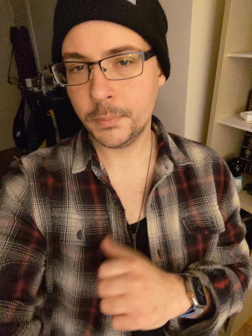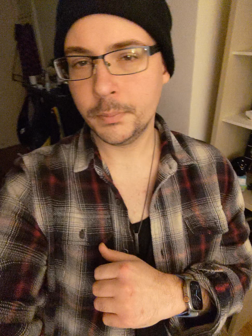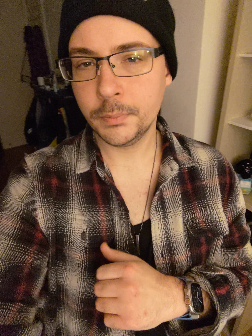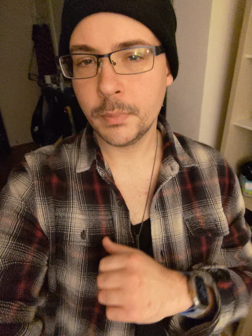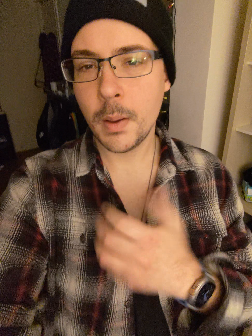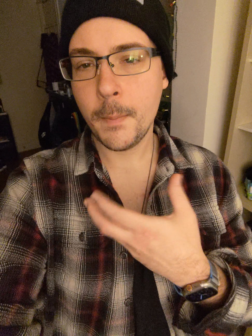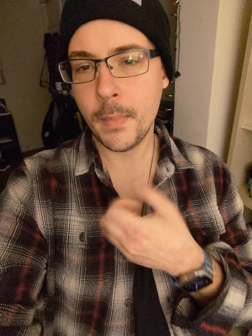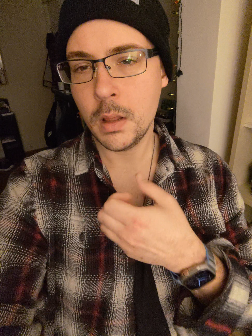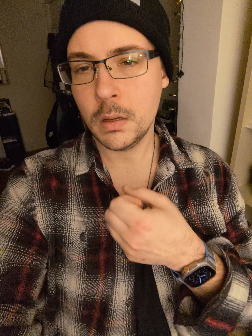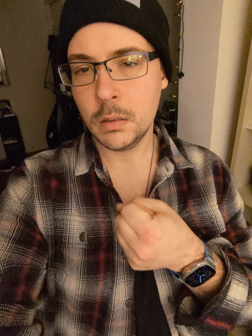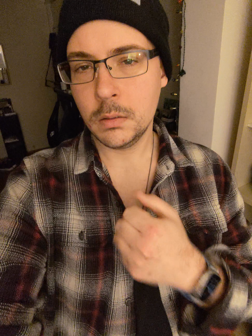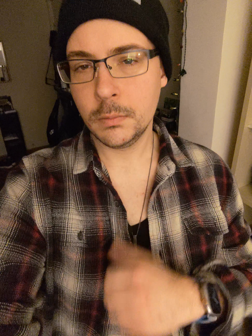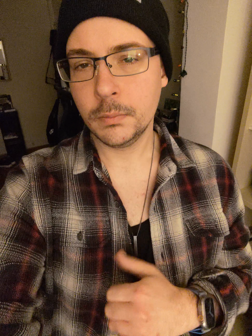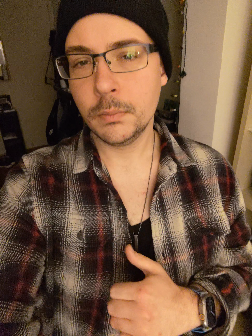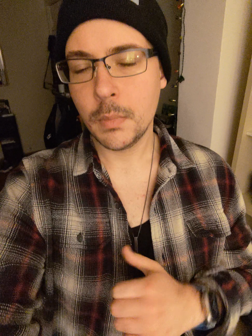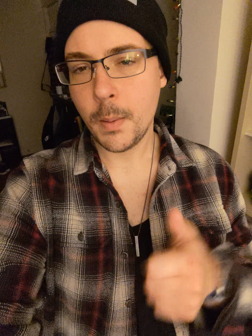milk